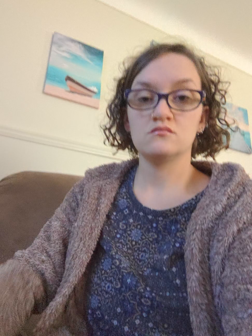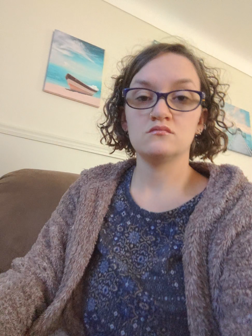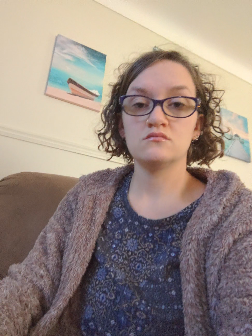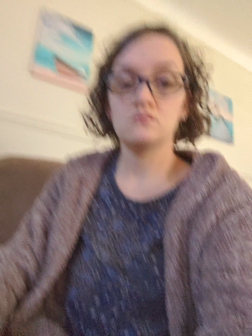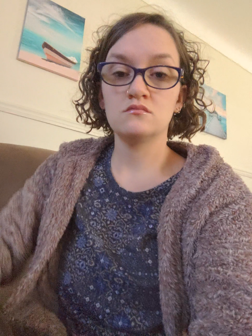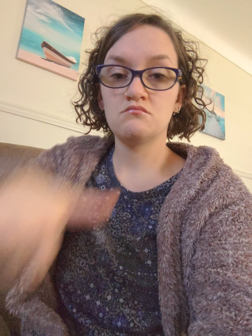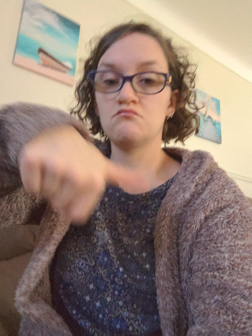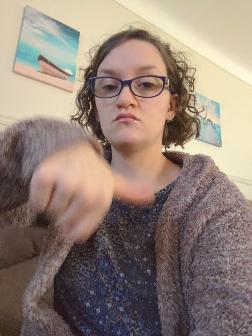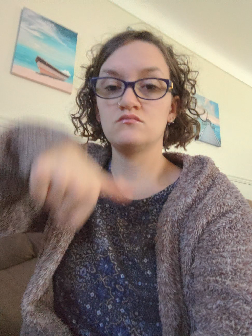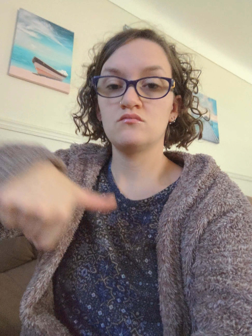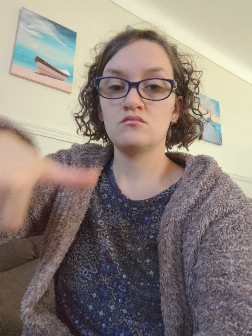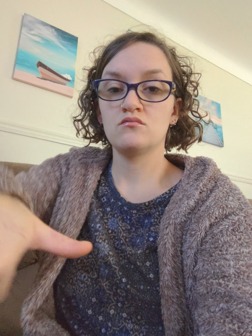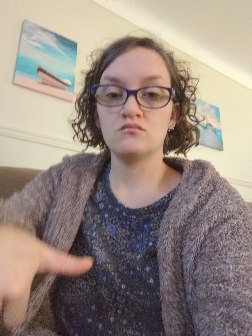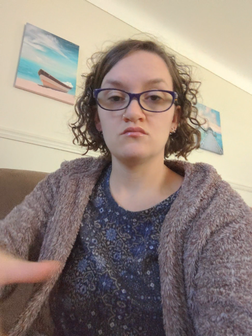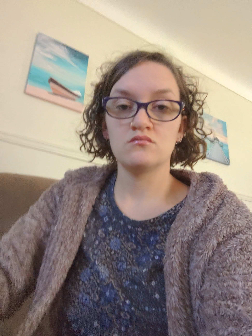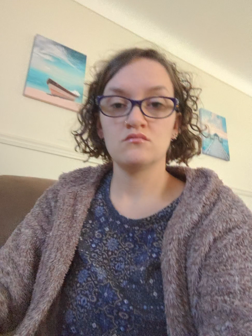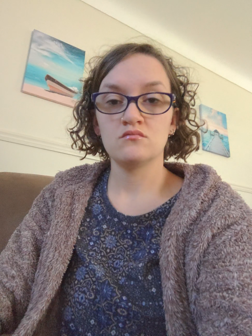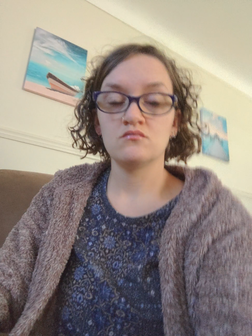puzzle